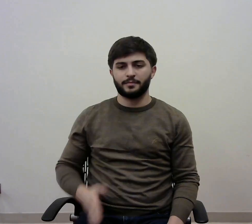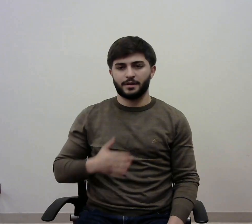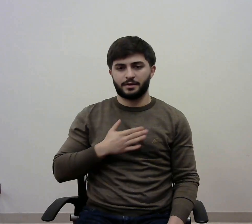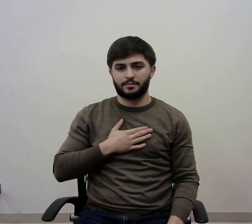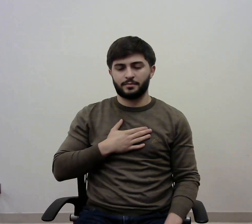mən